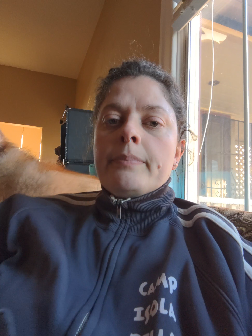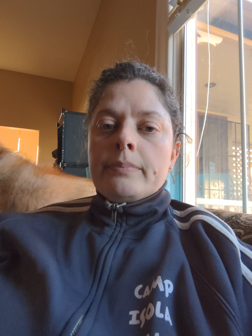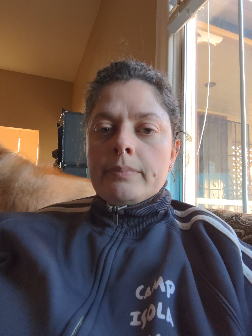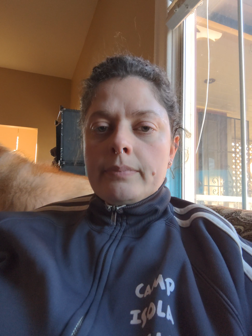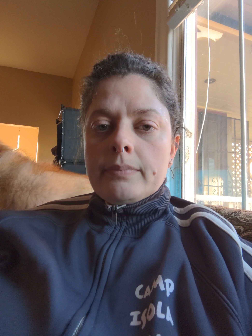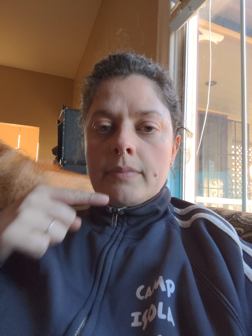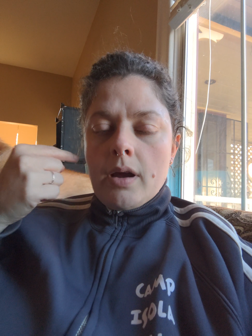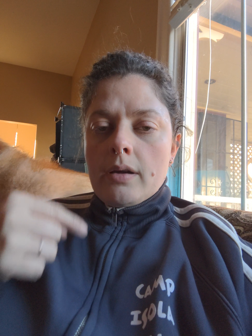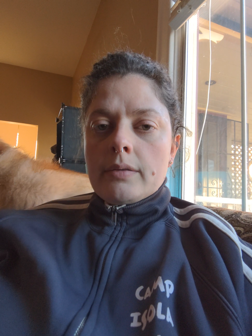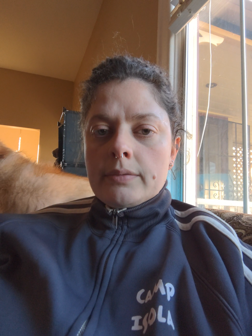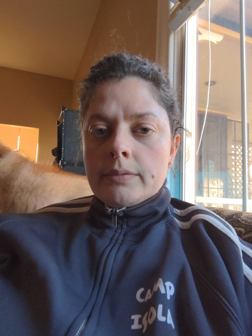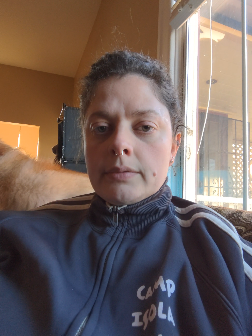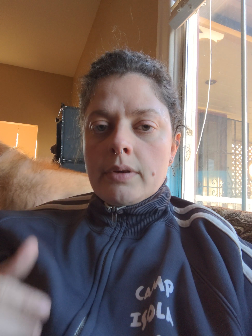smile